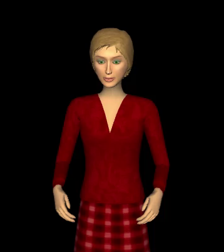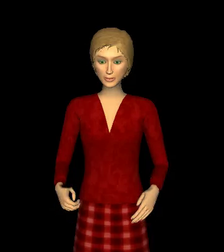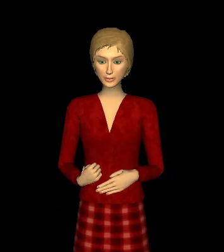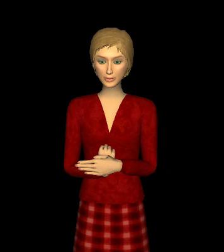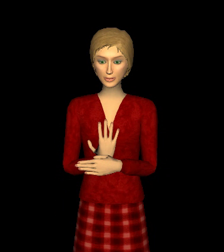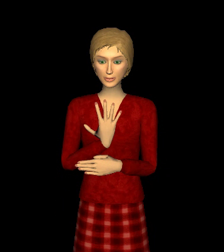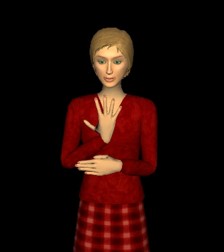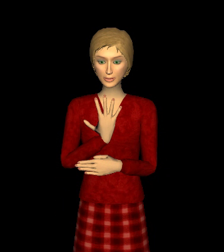جديد